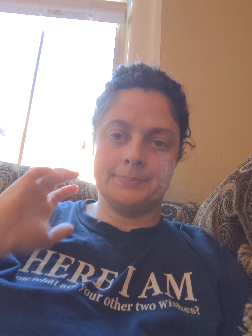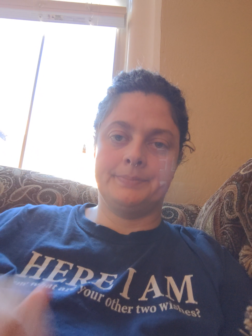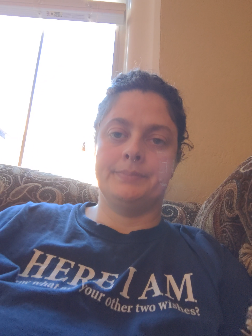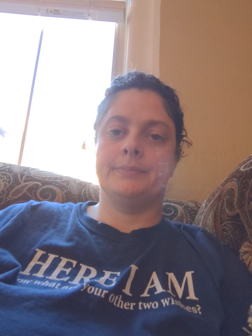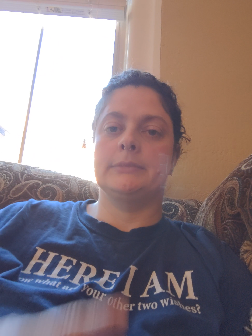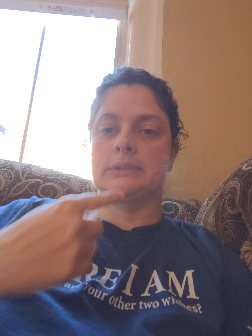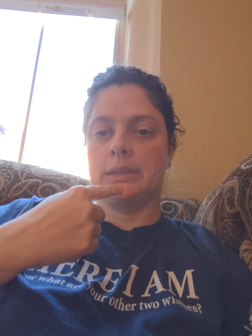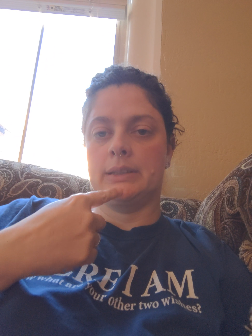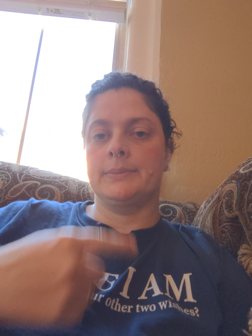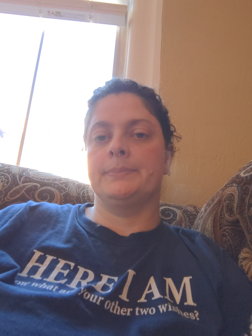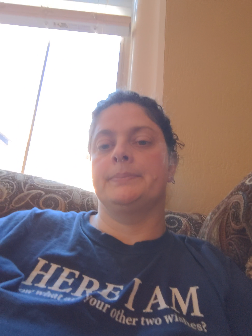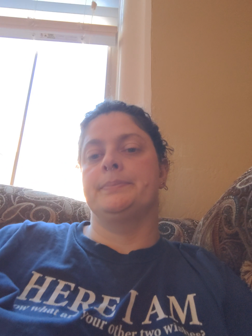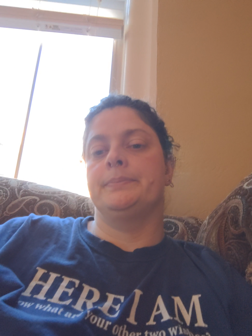say